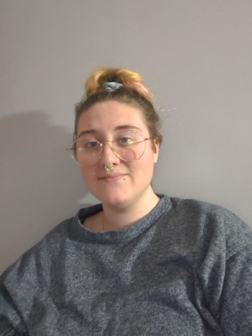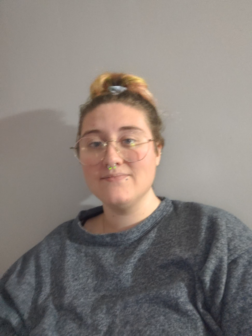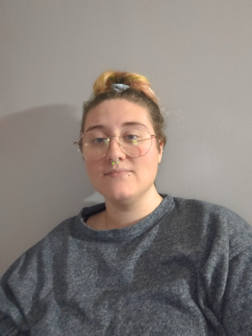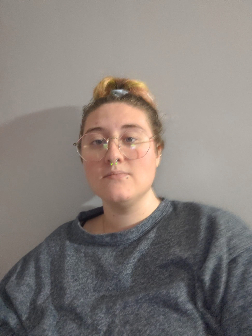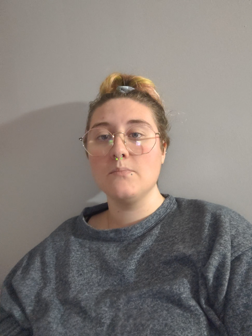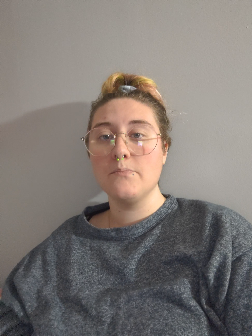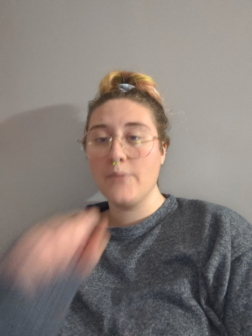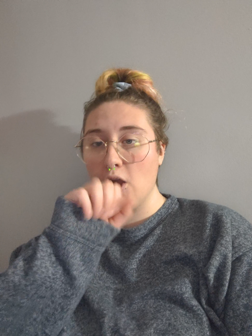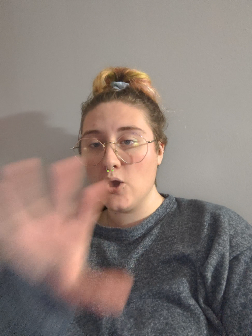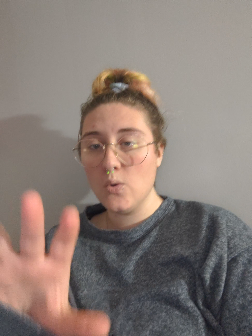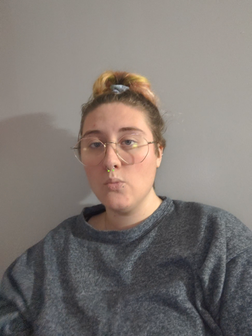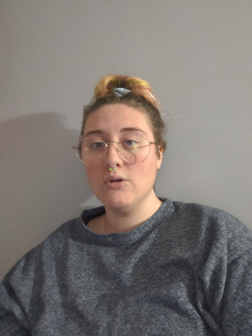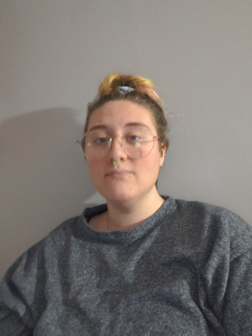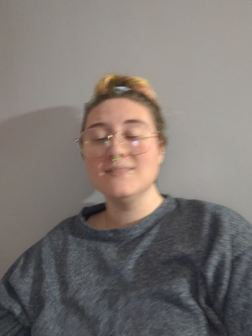blow